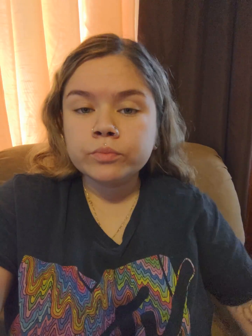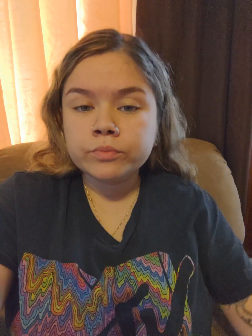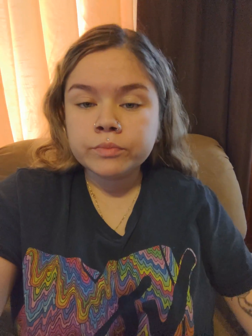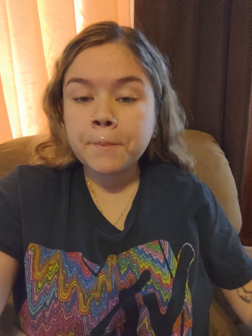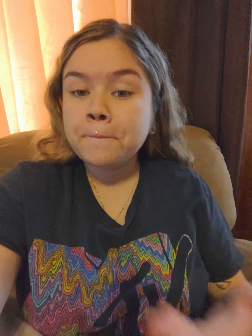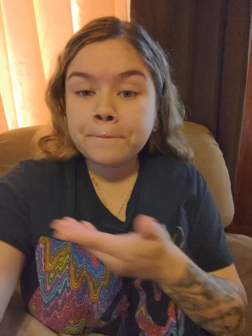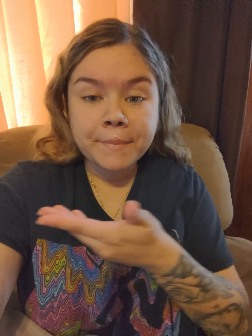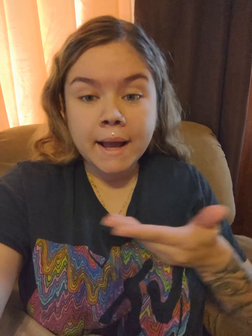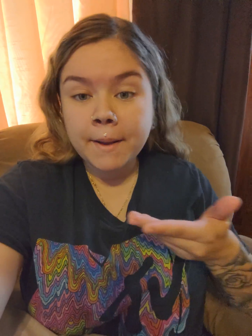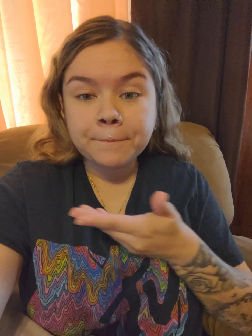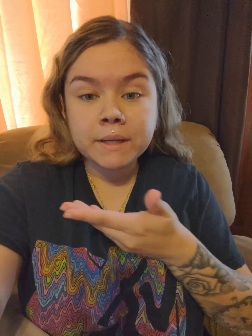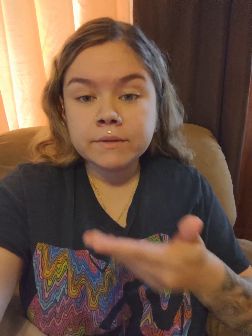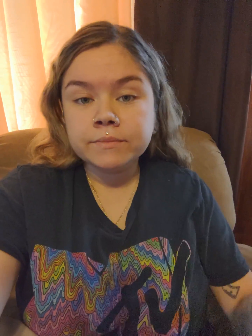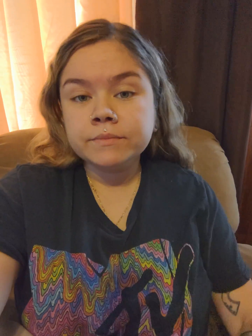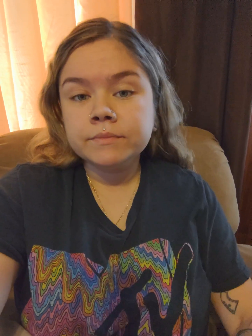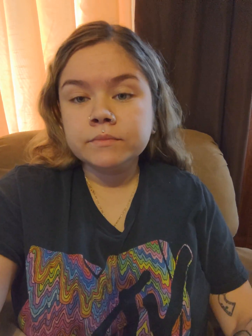baby